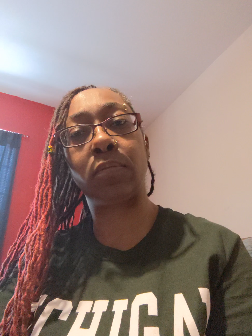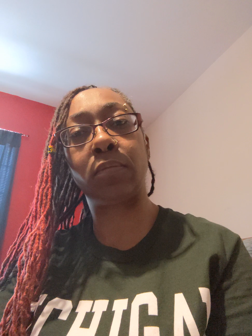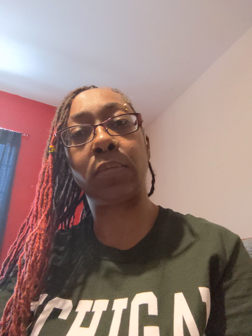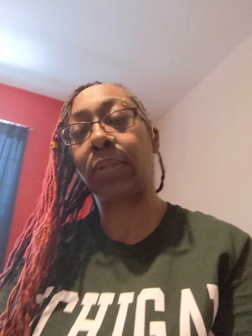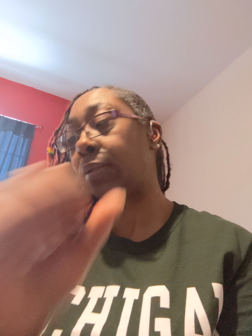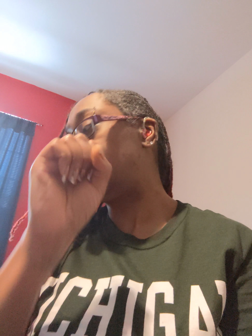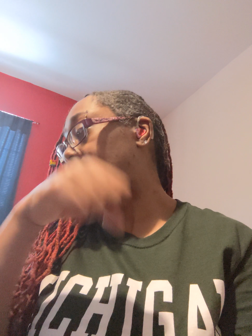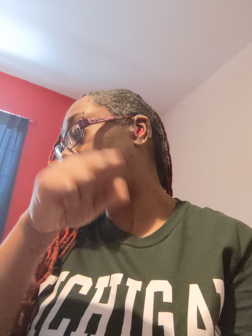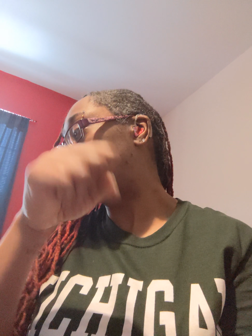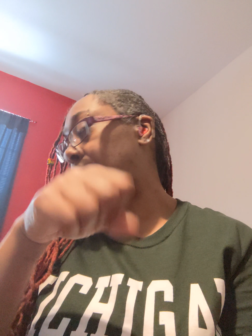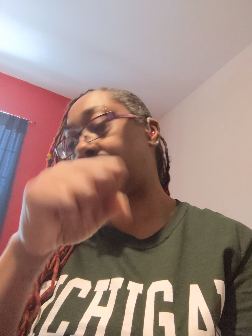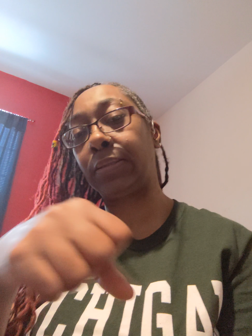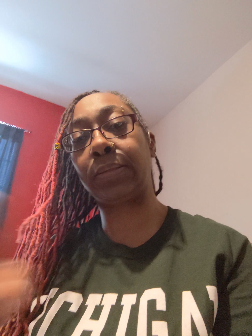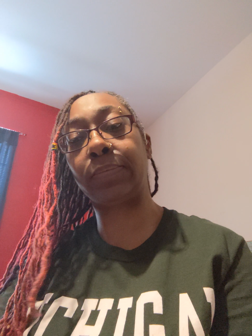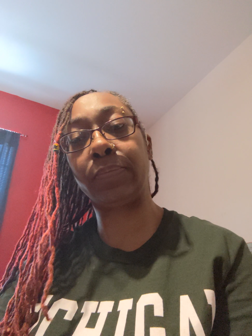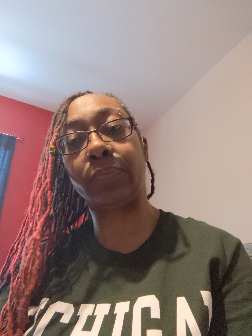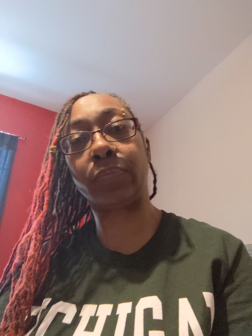yes